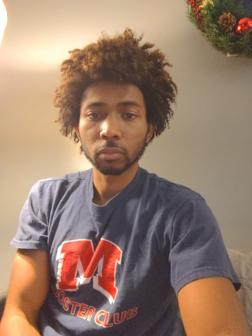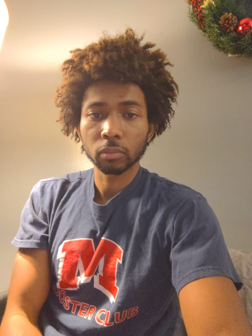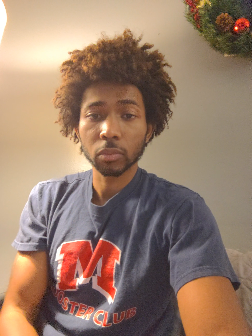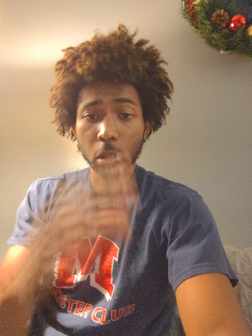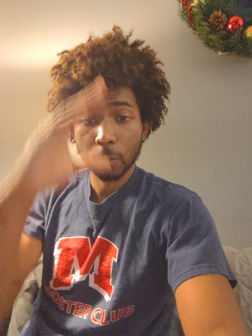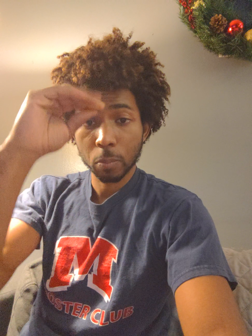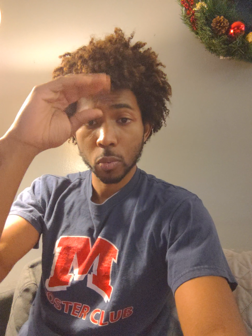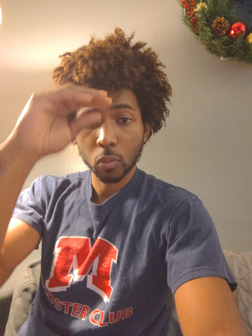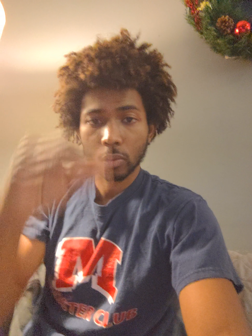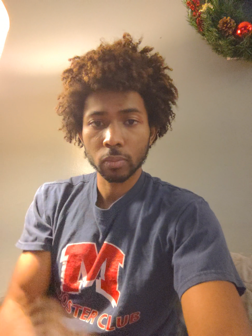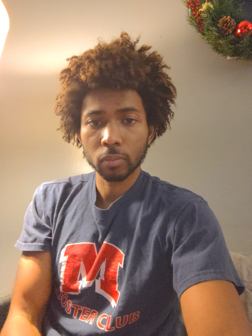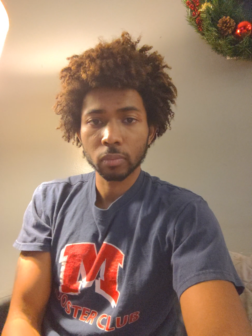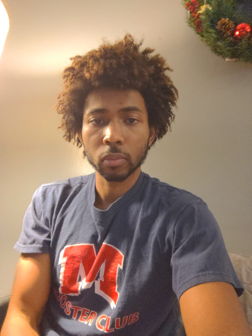boy